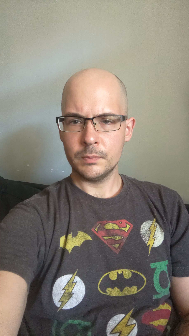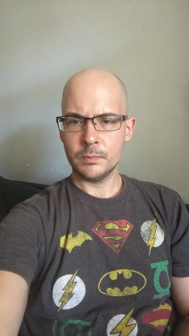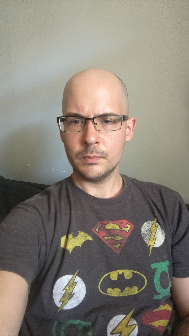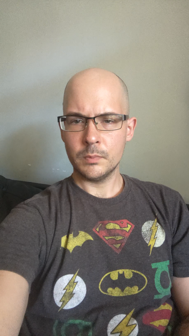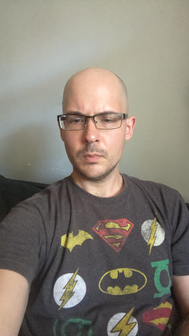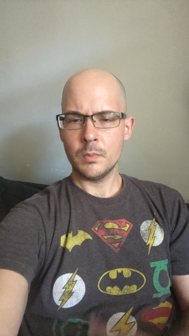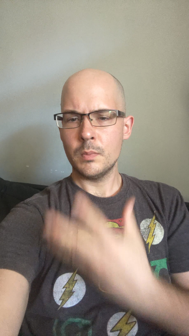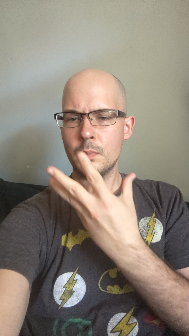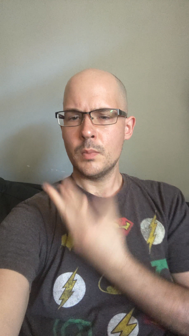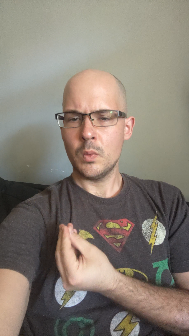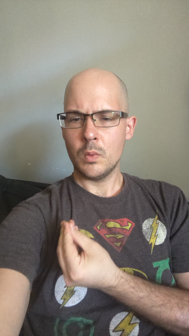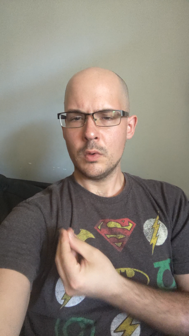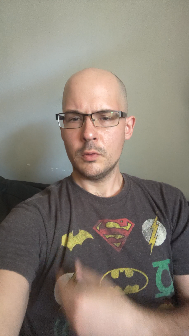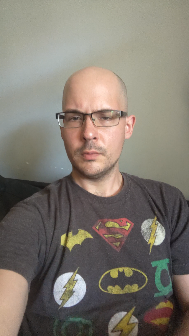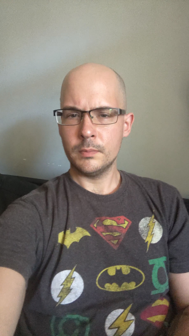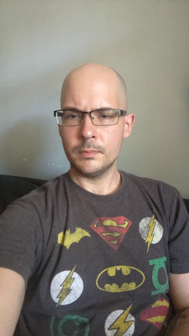poor